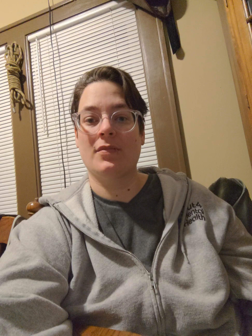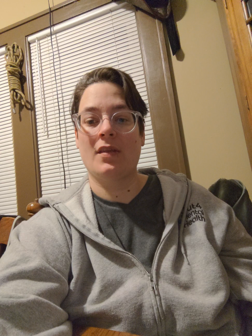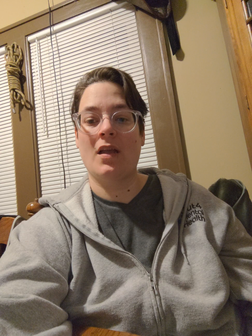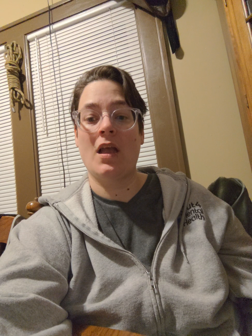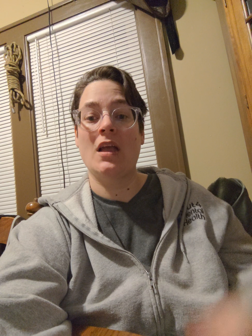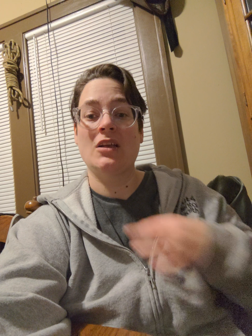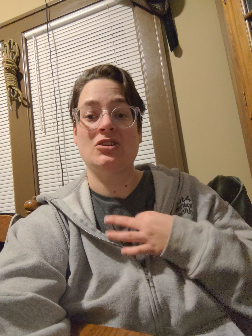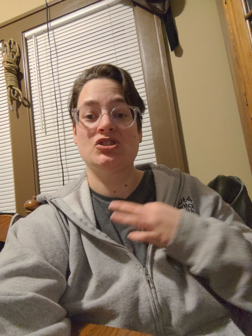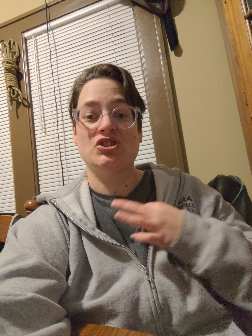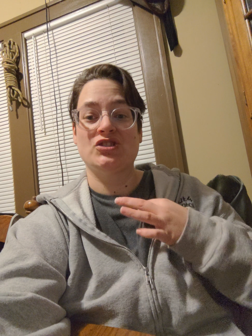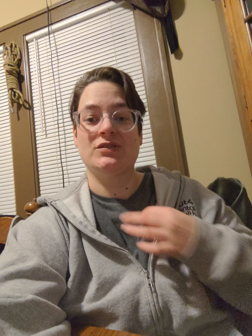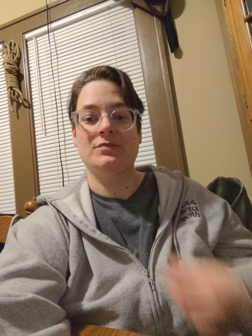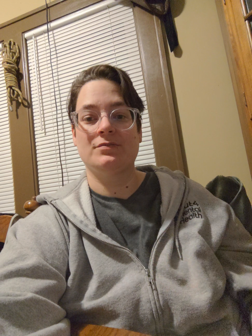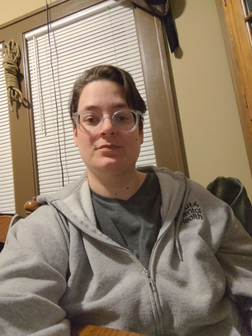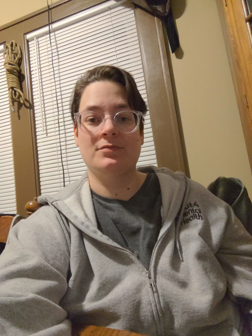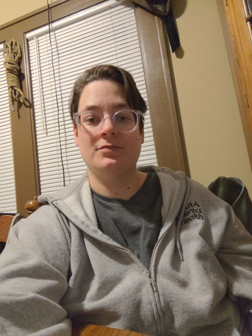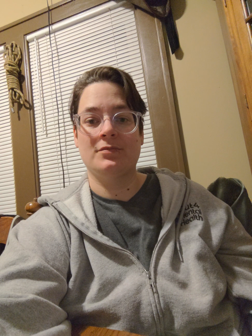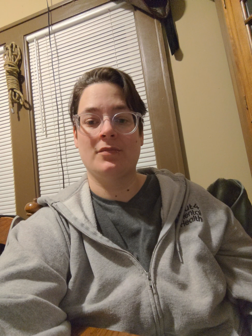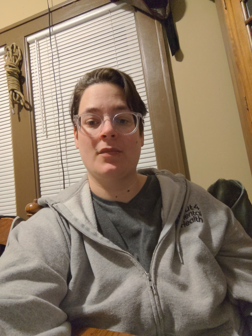shirt